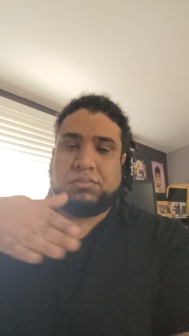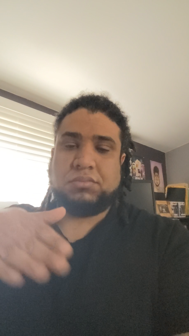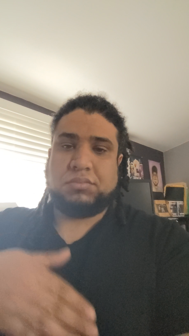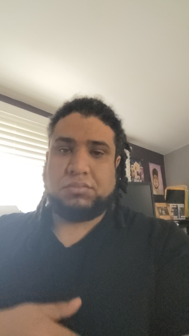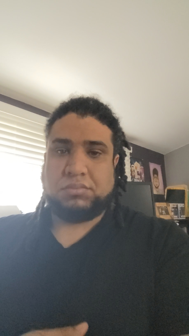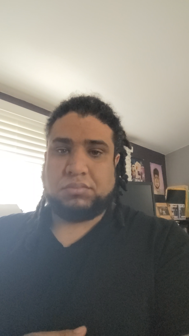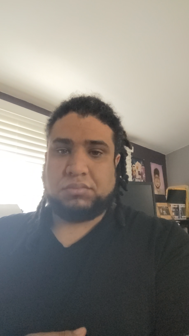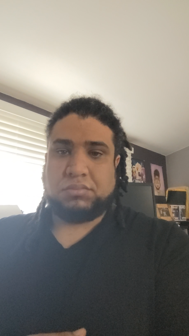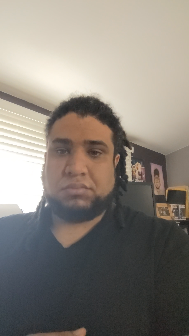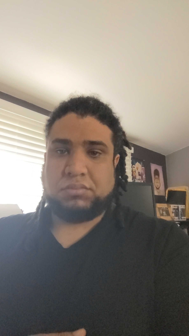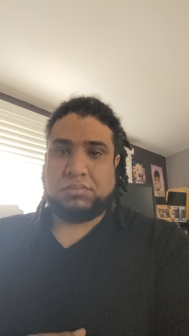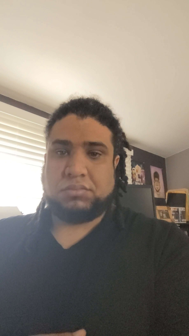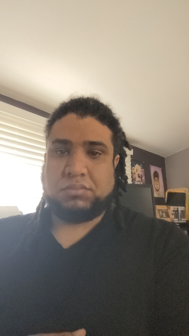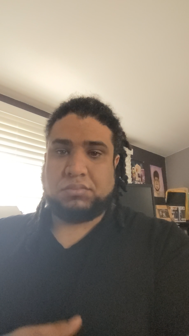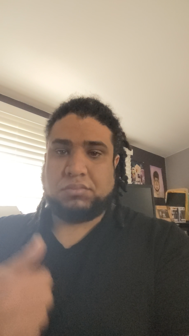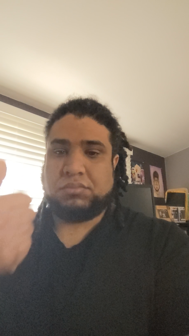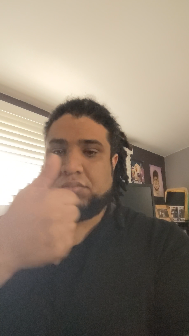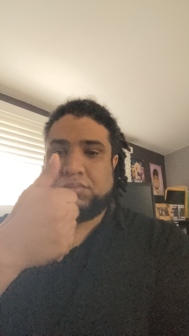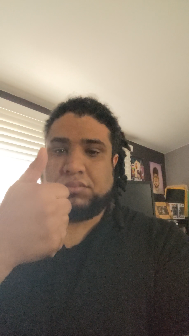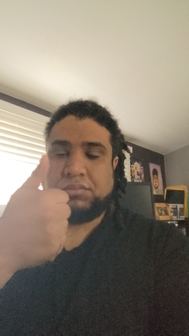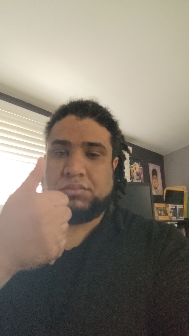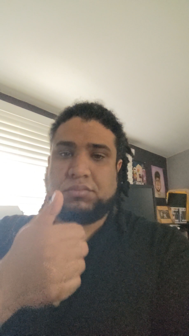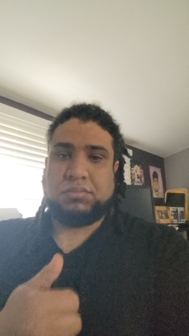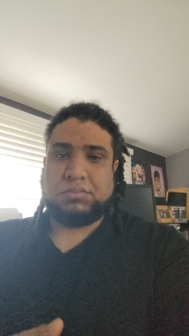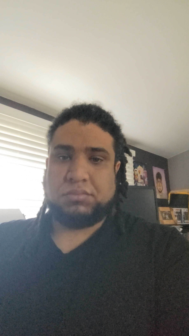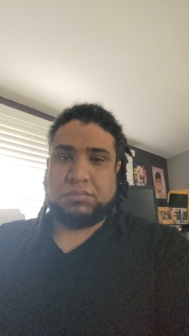game